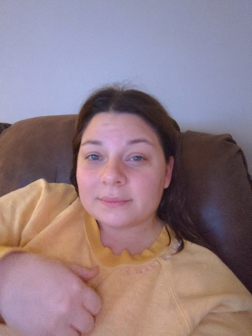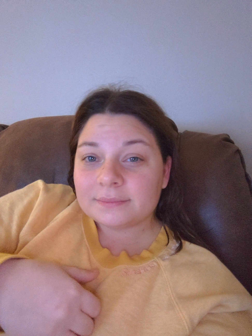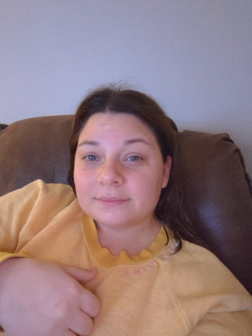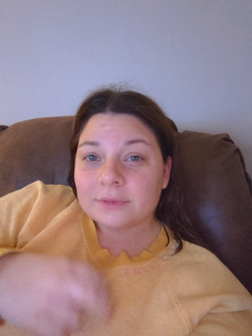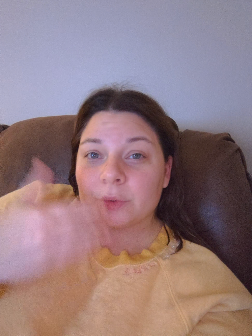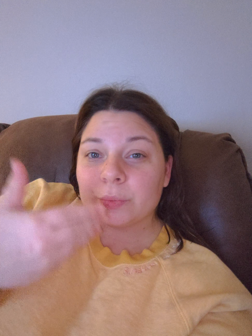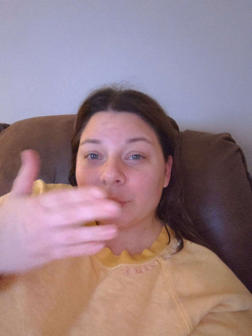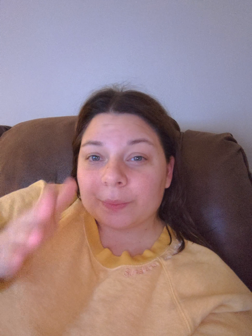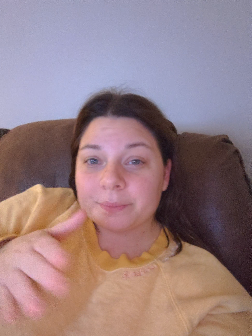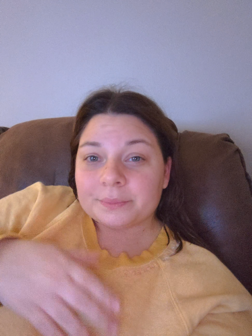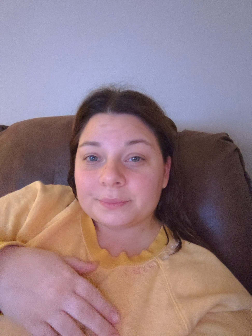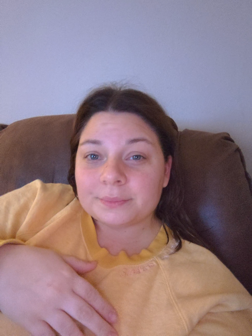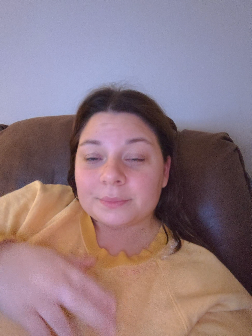room